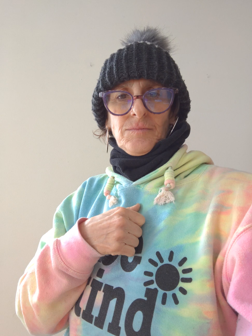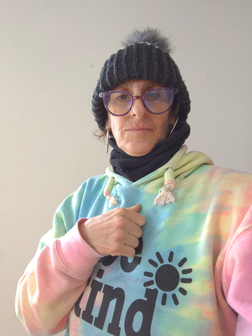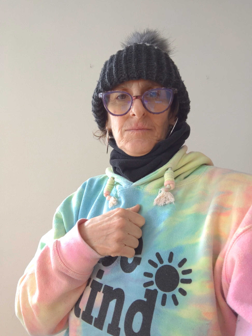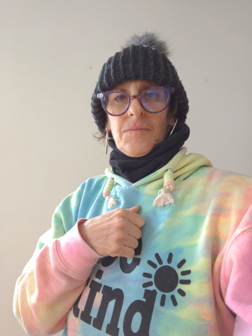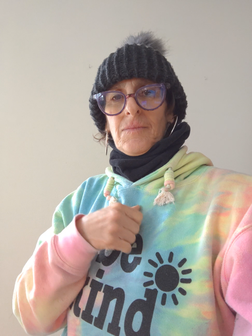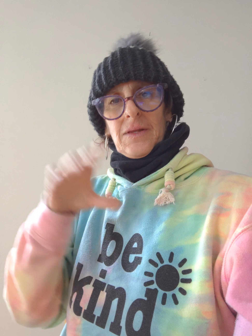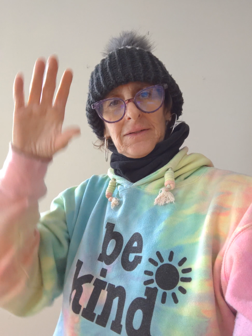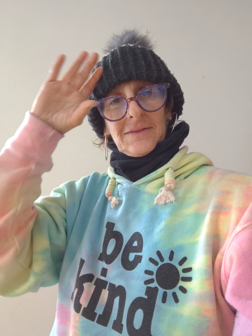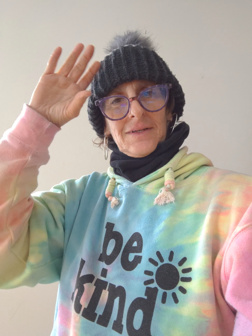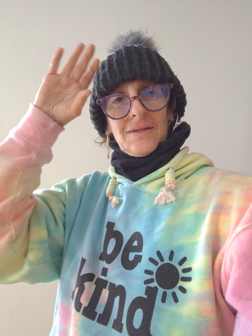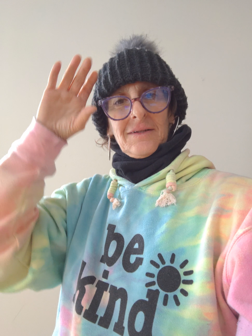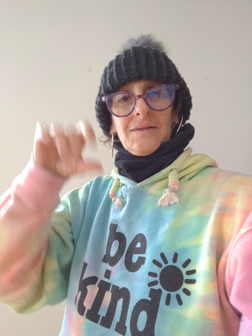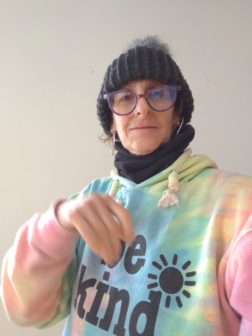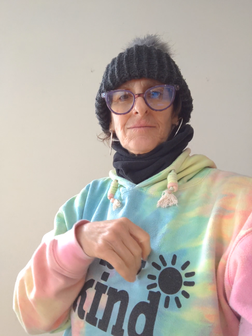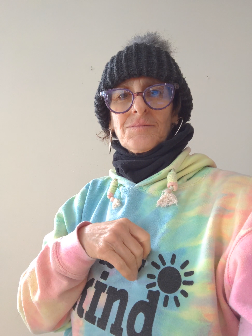sun